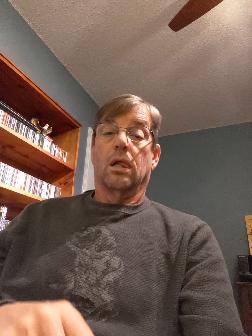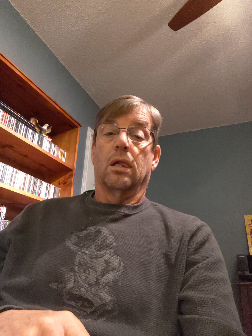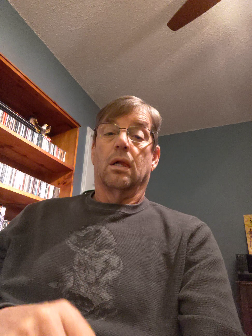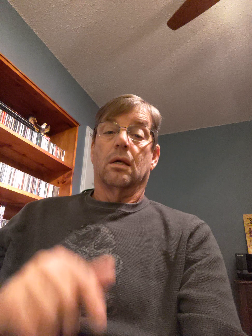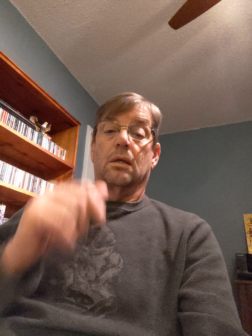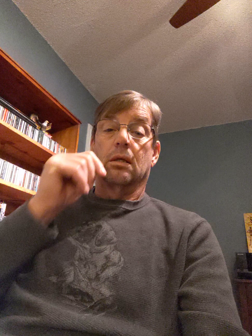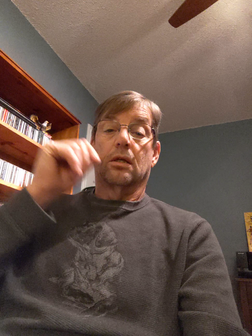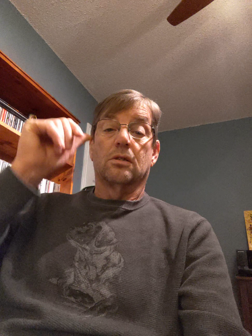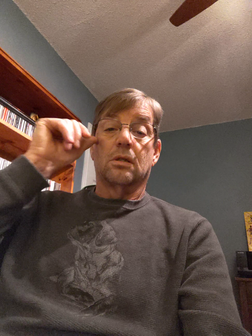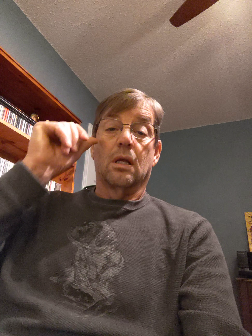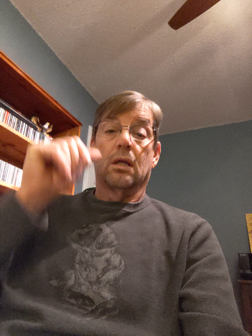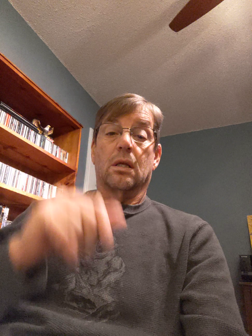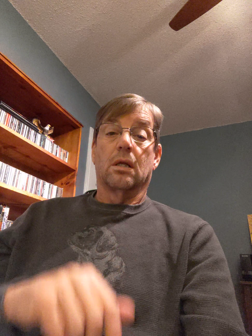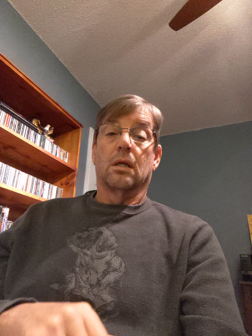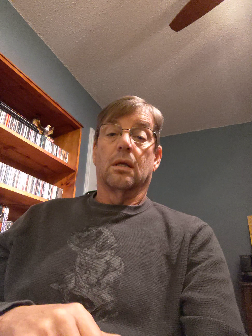yesterday